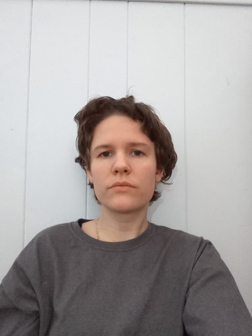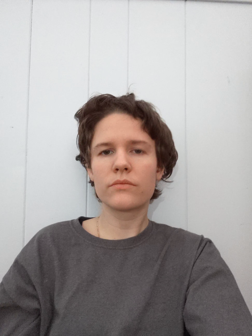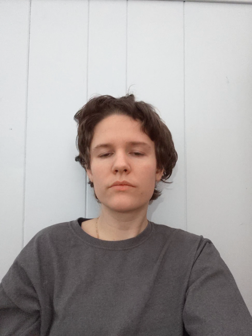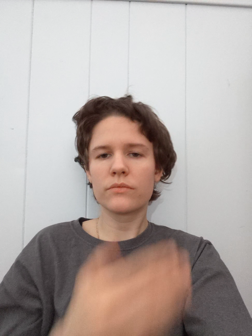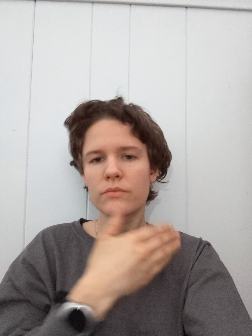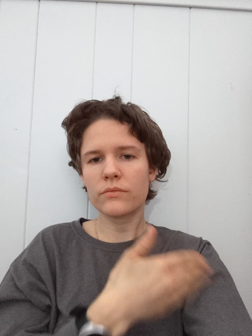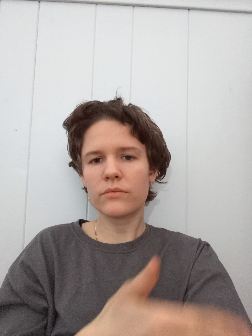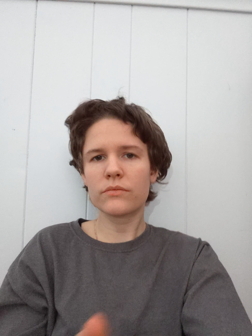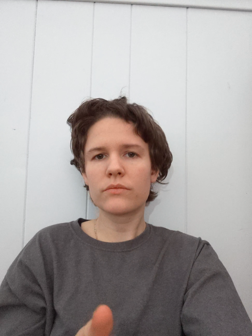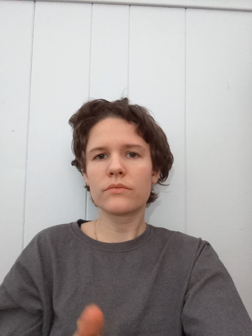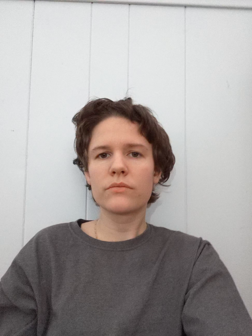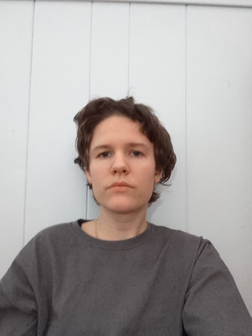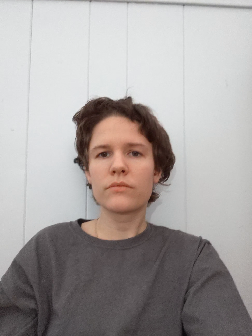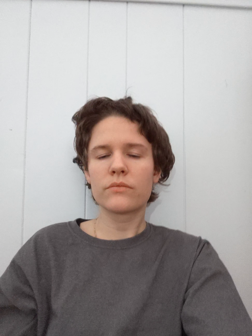arm